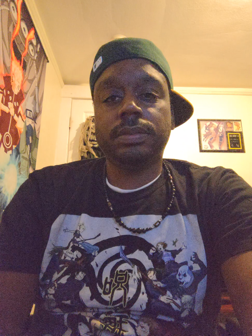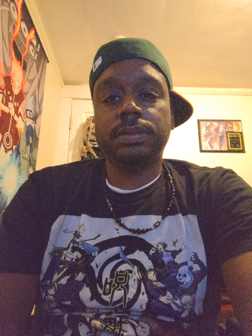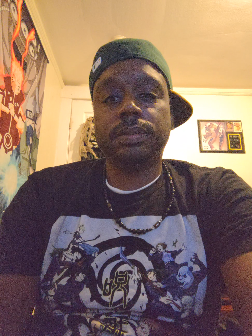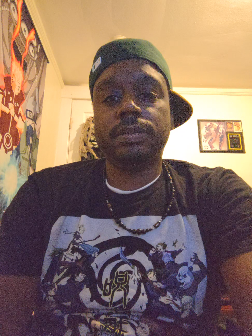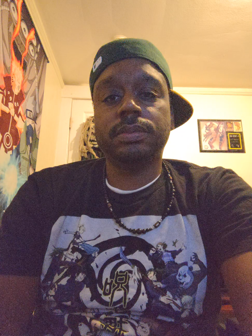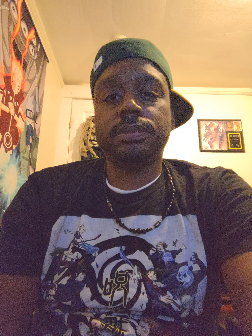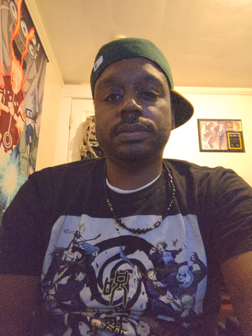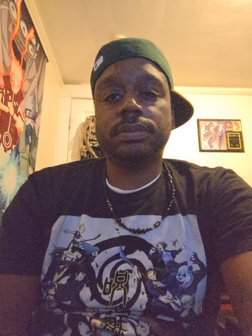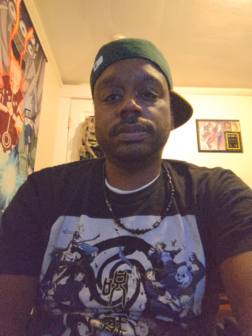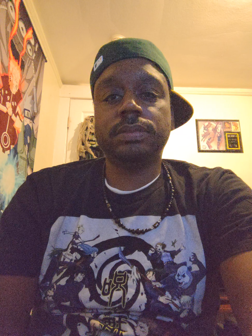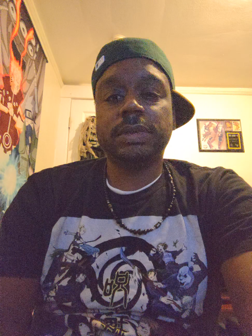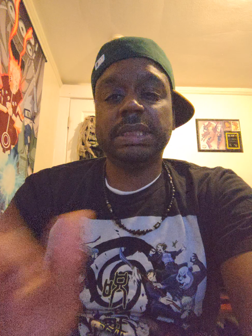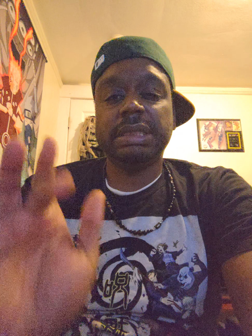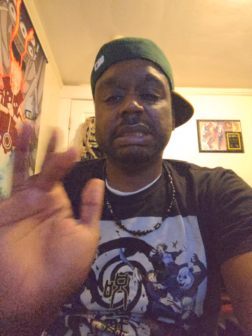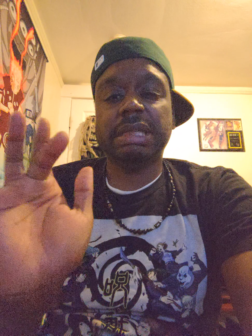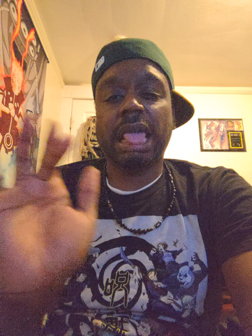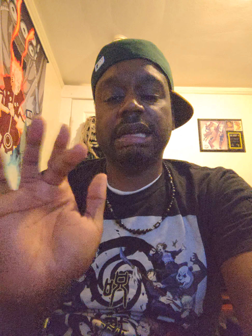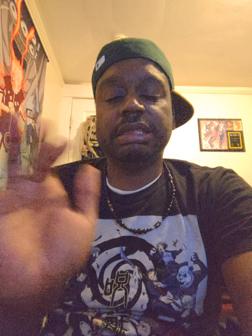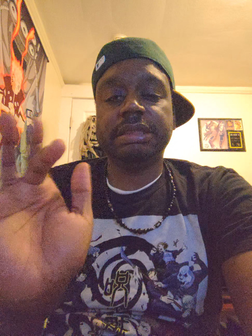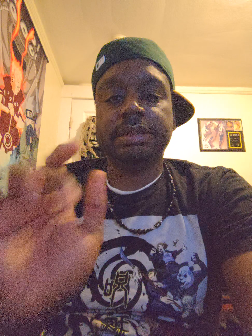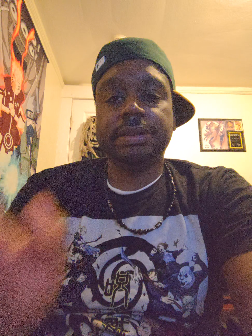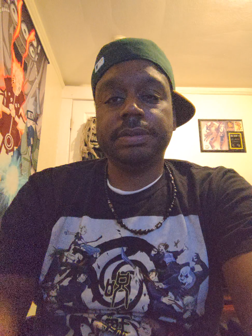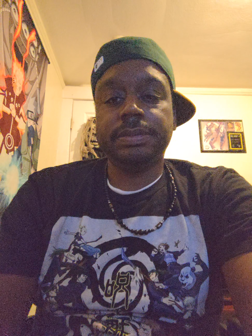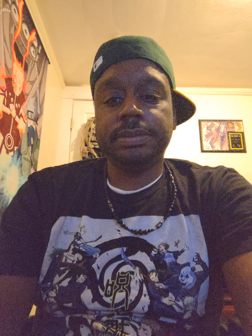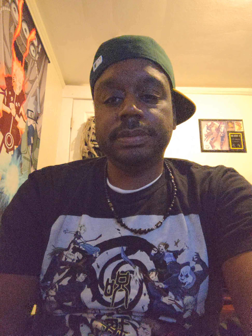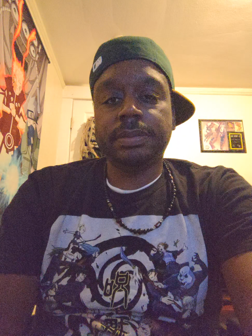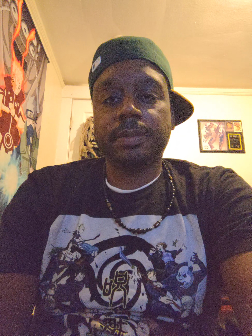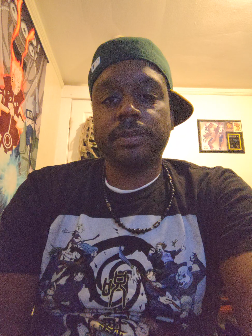yucky